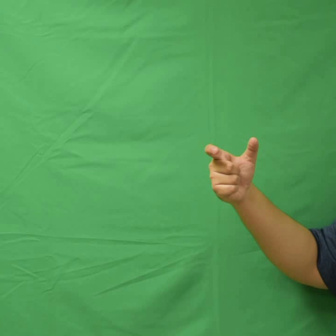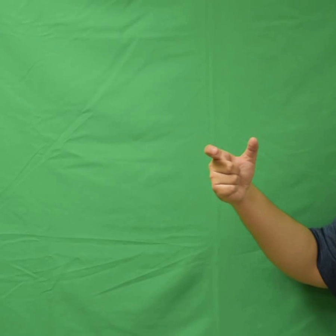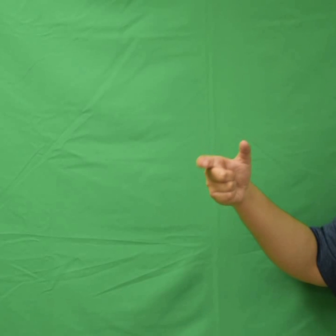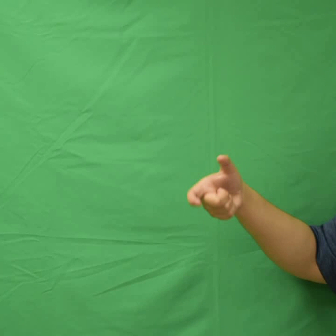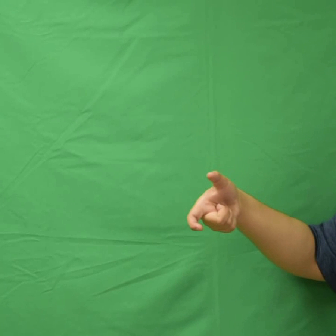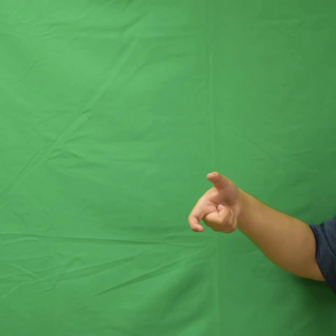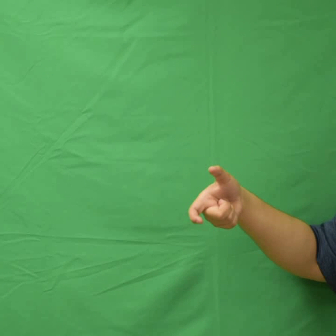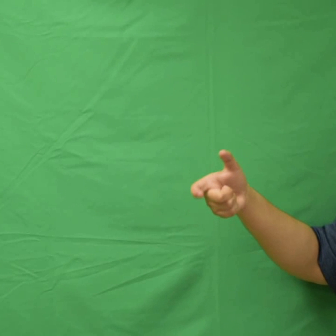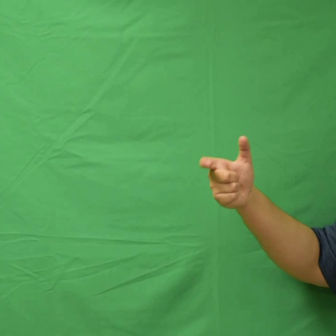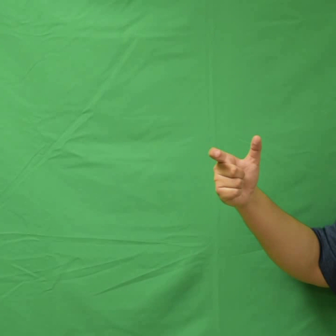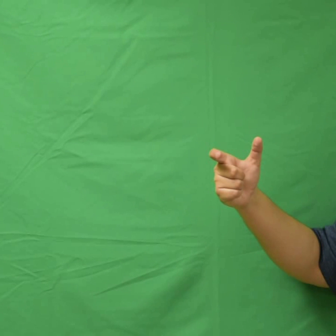Q